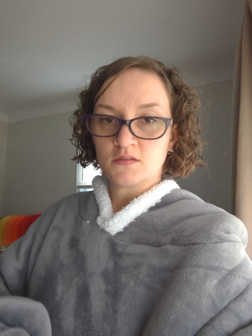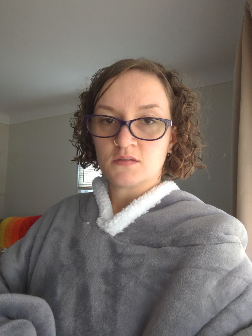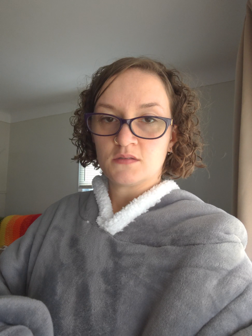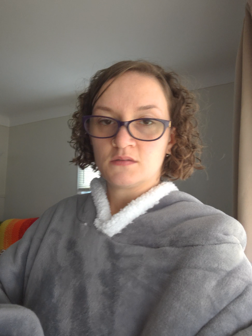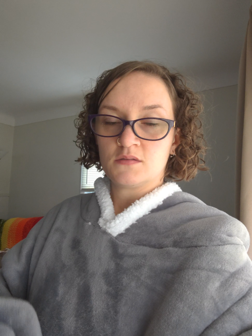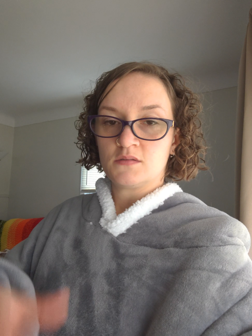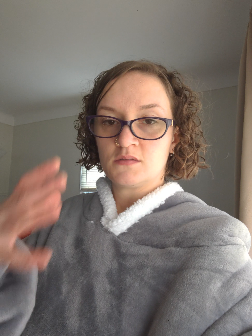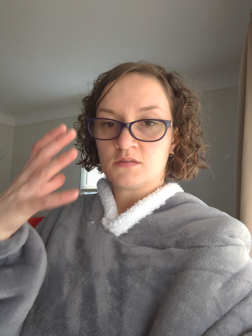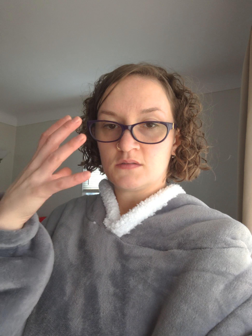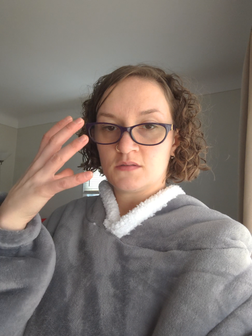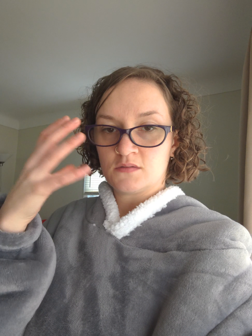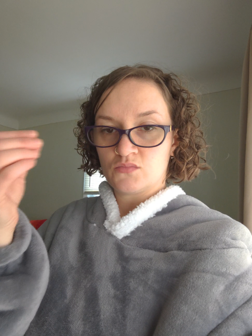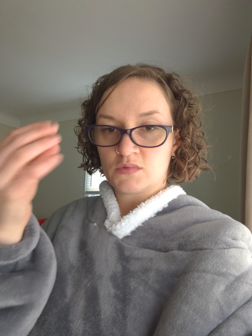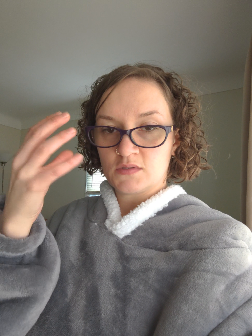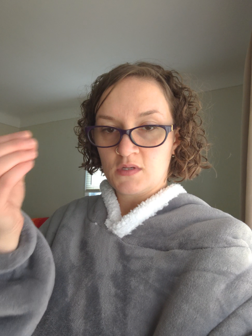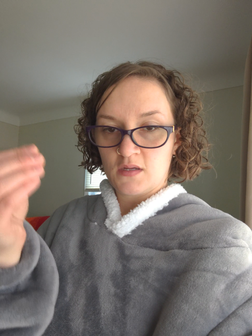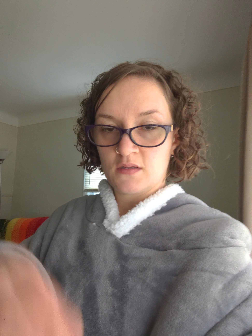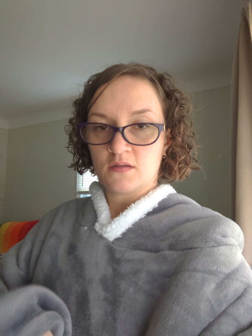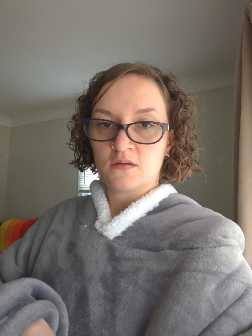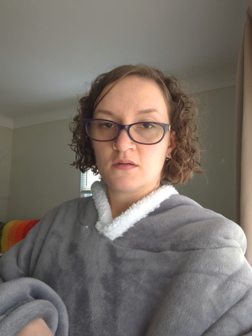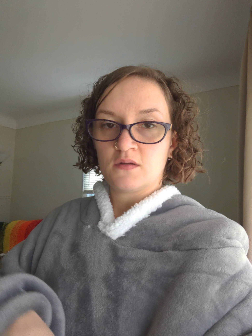outside